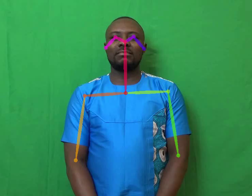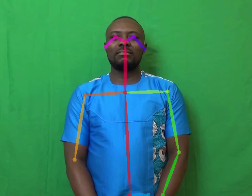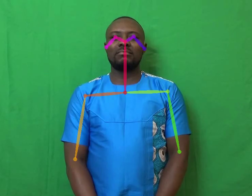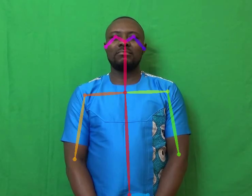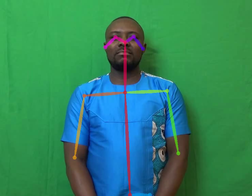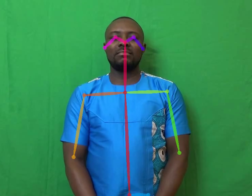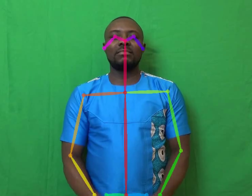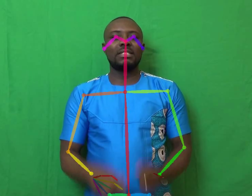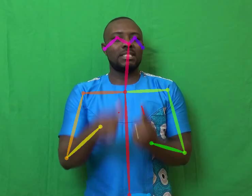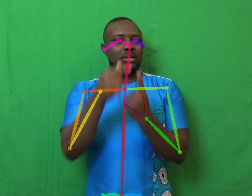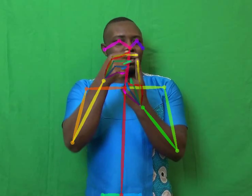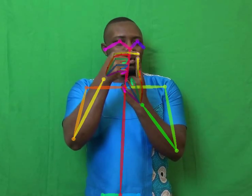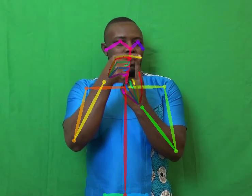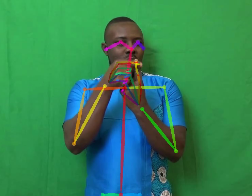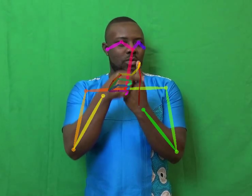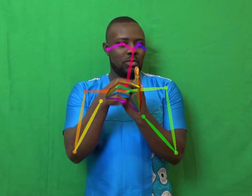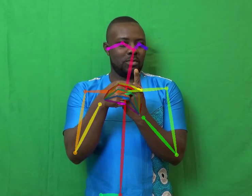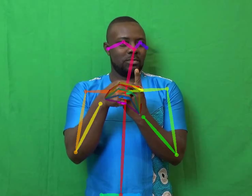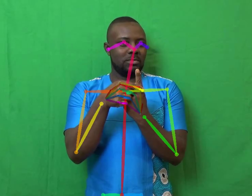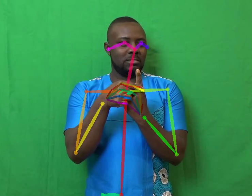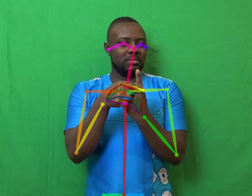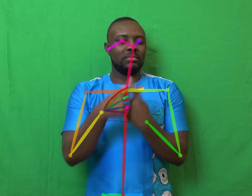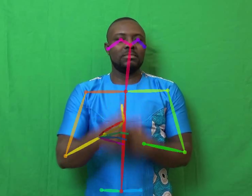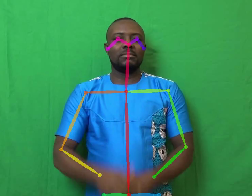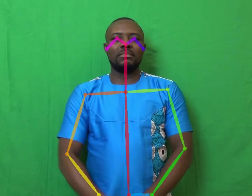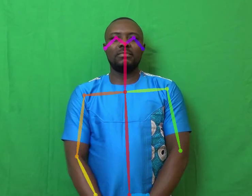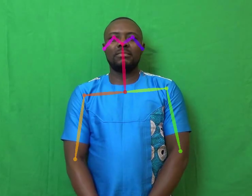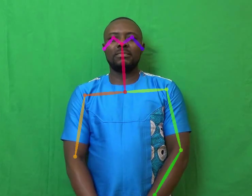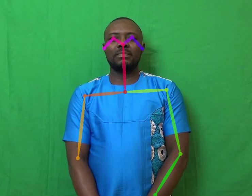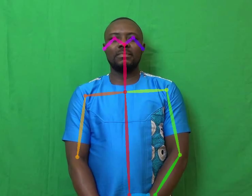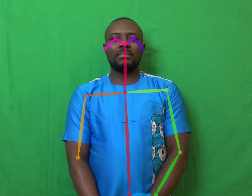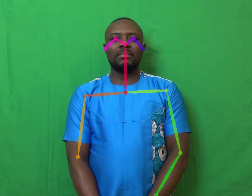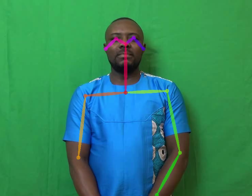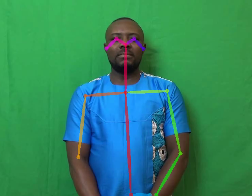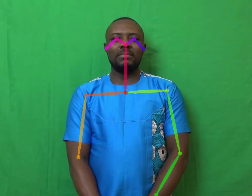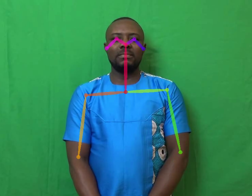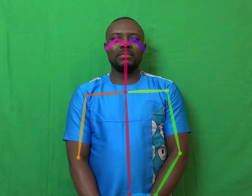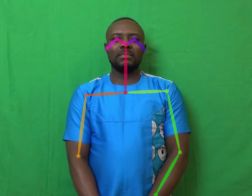condom